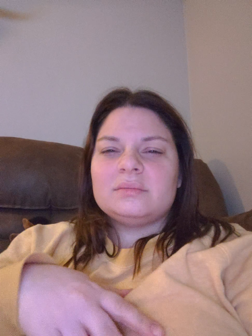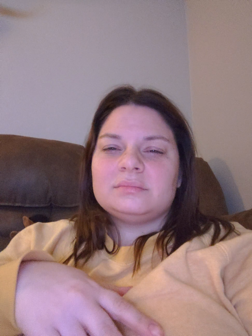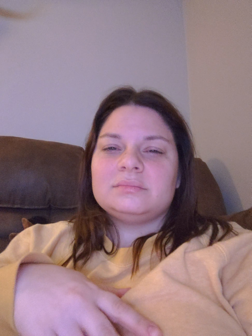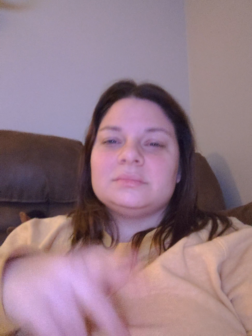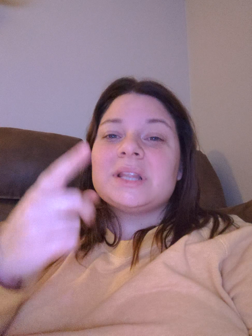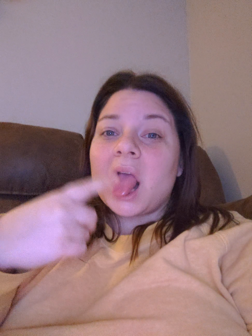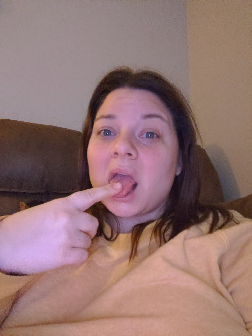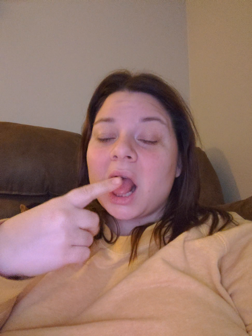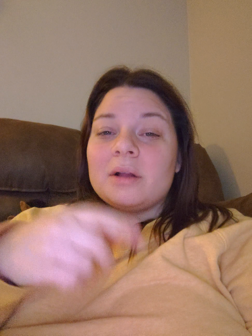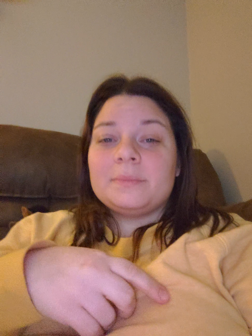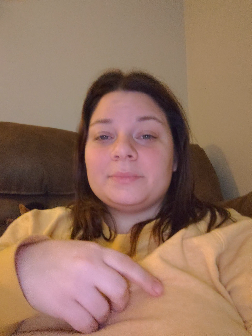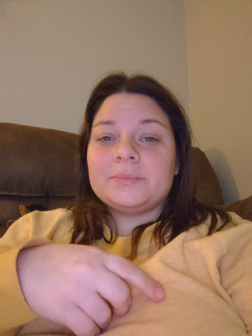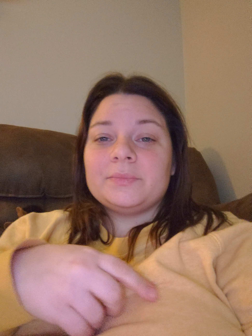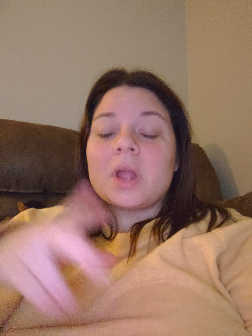tongue